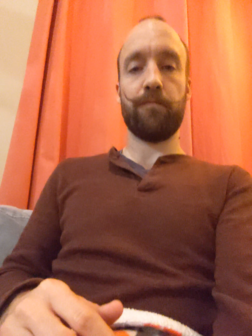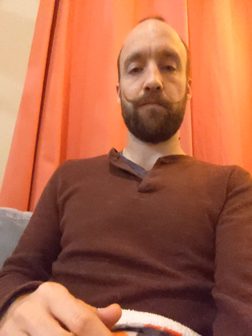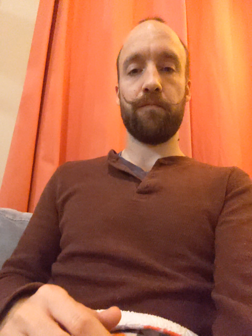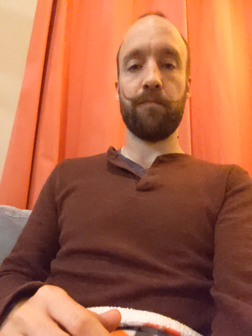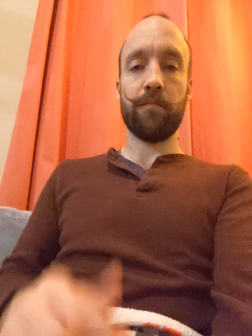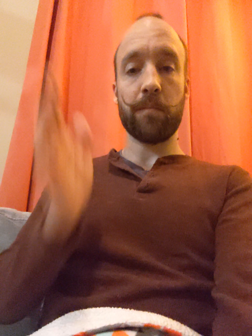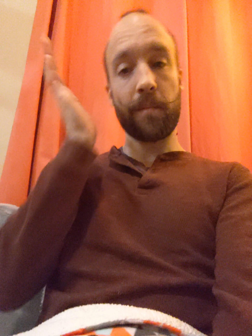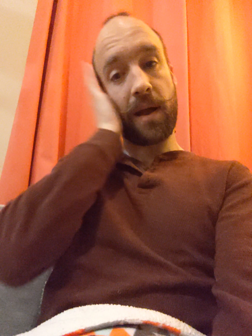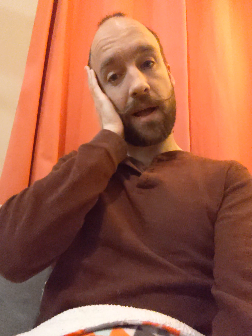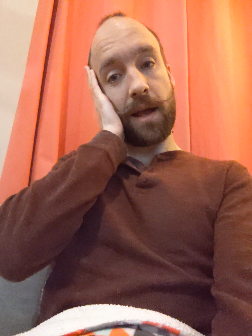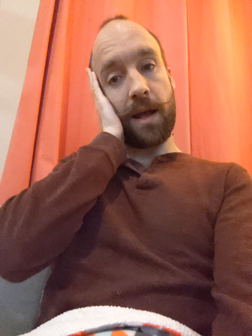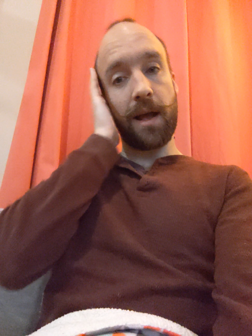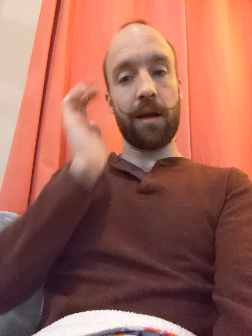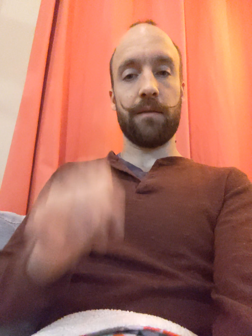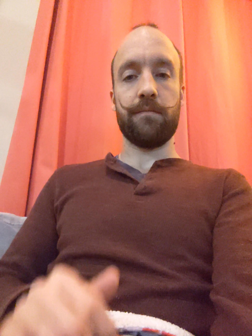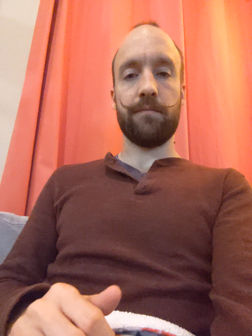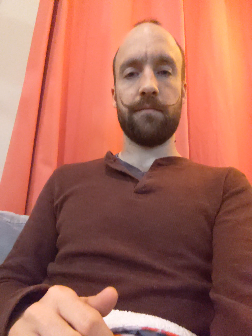bed